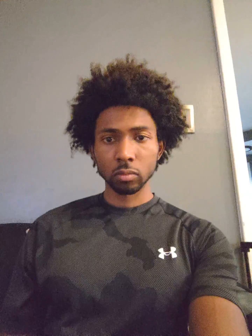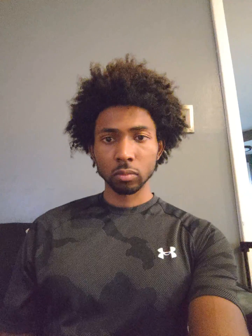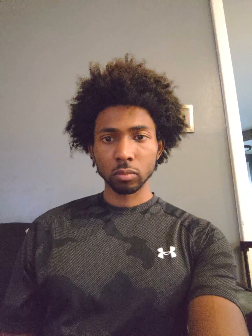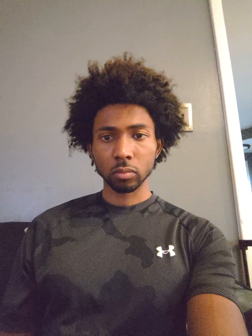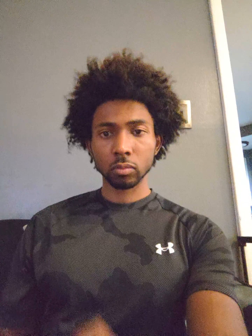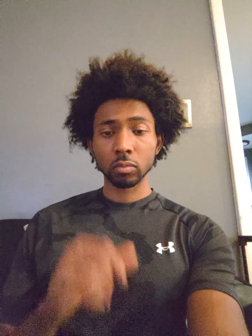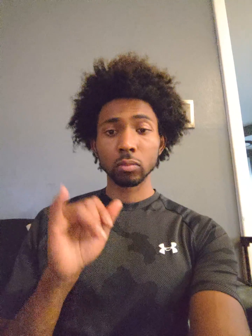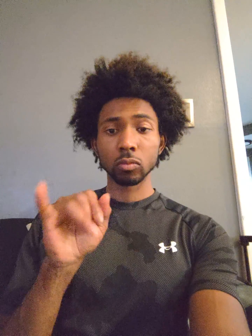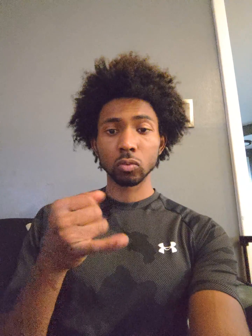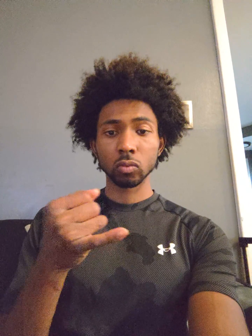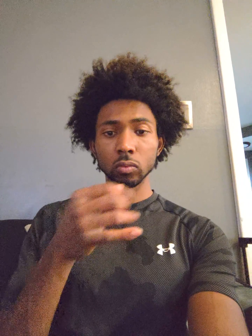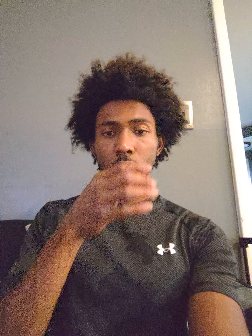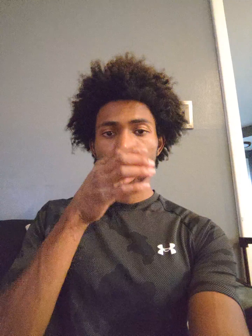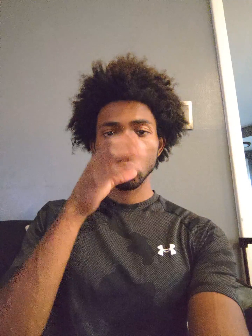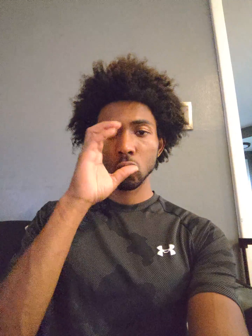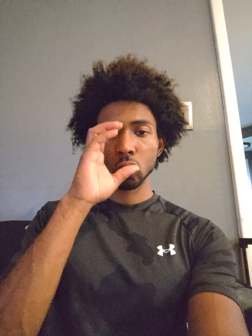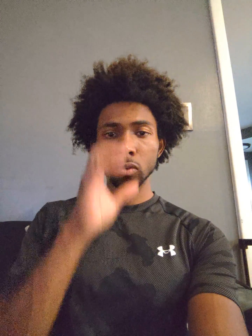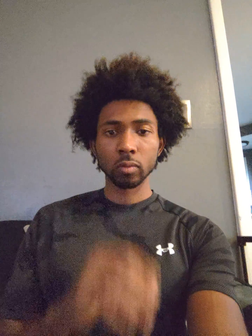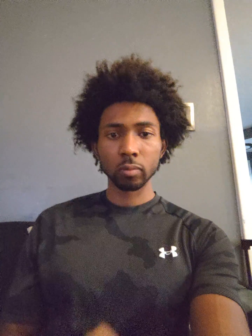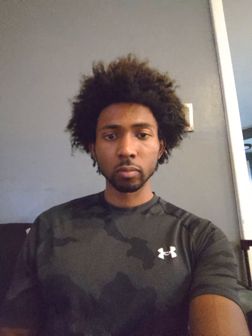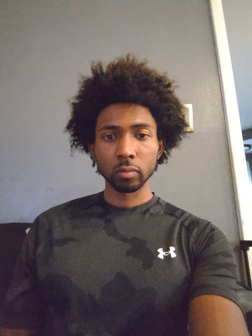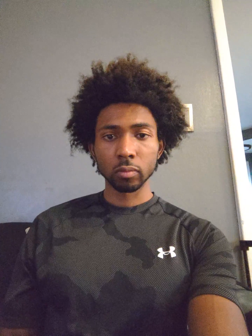juice